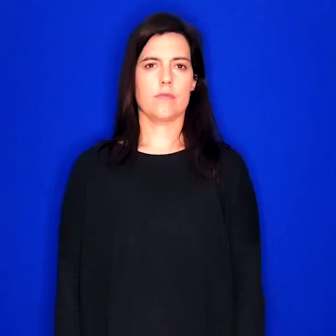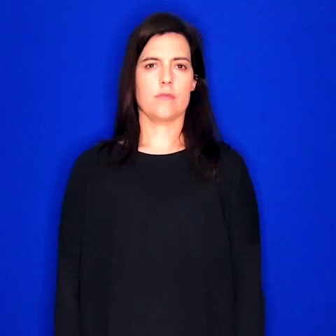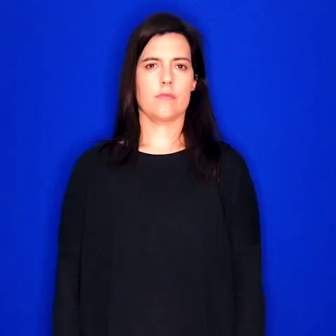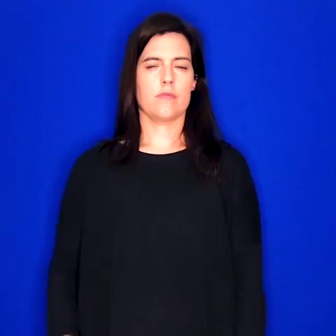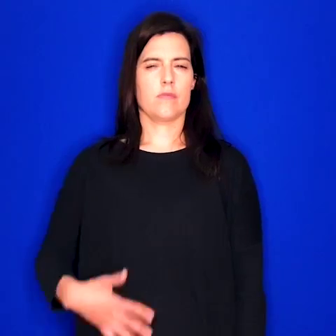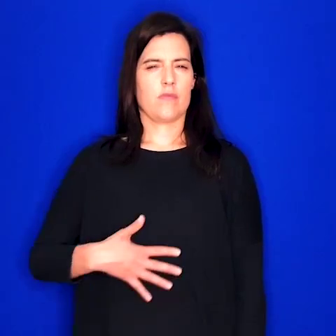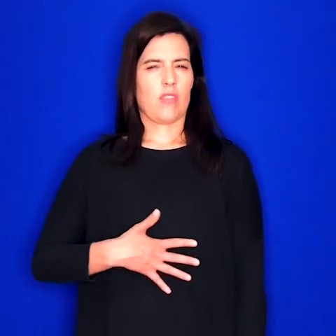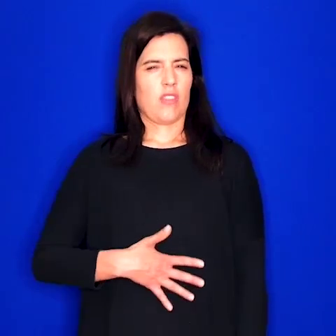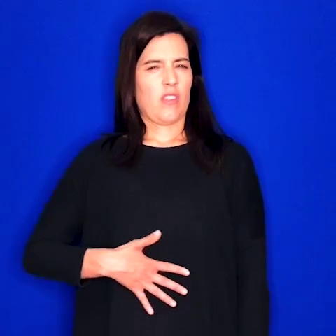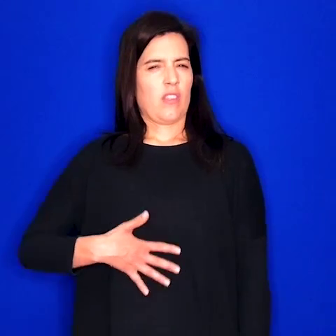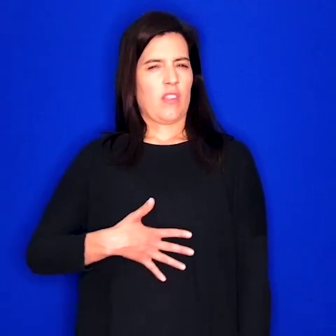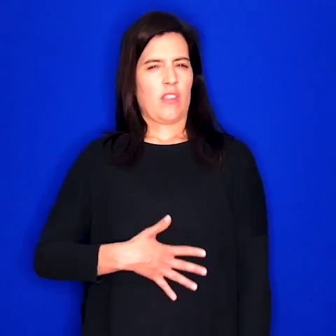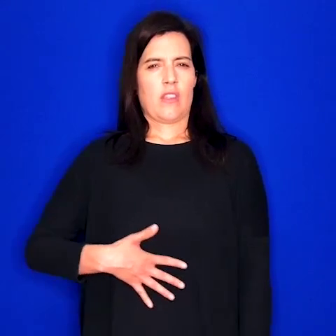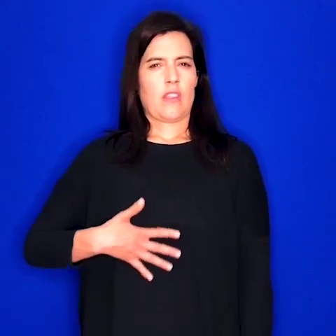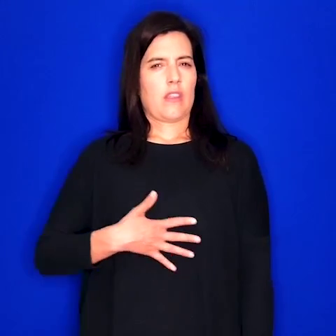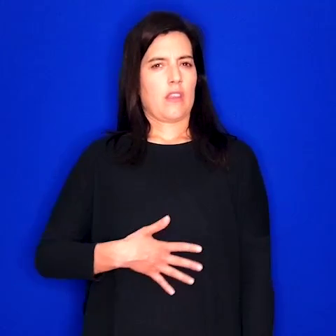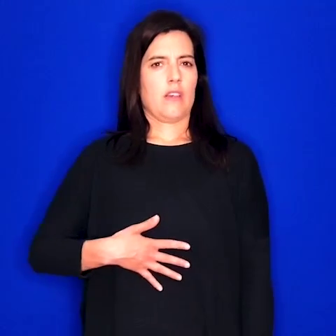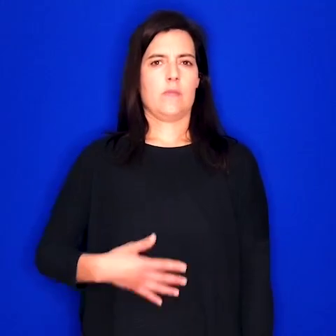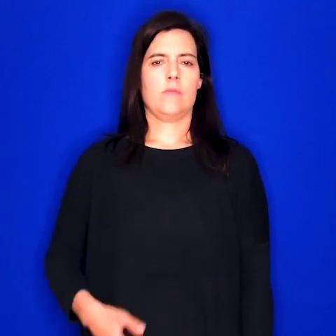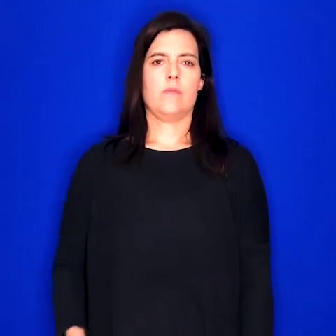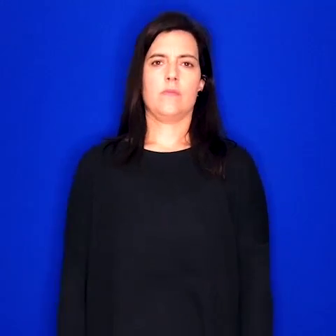nausea